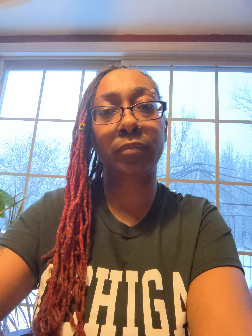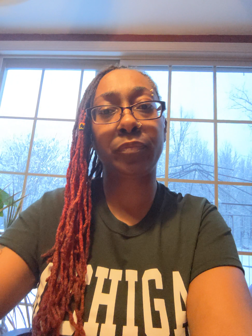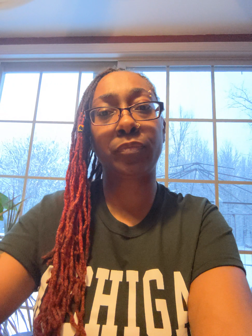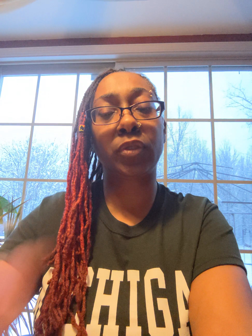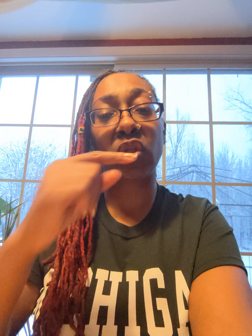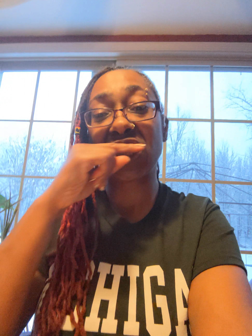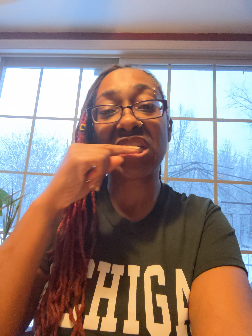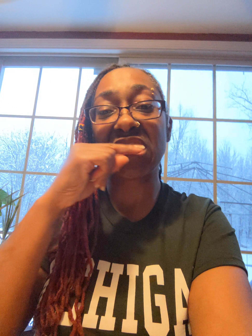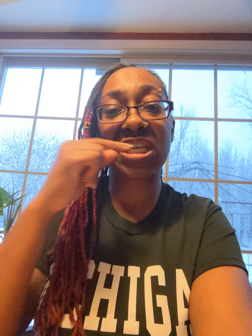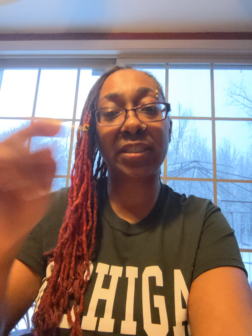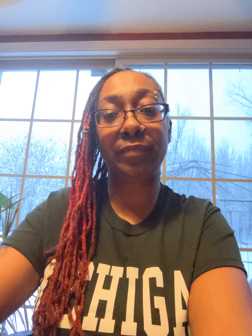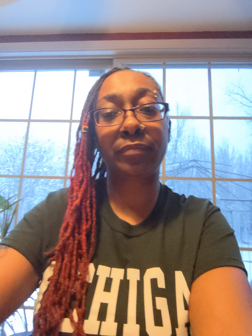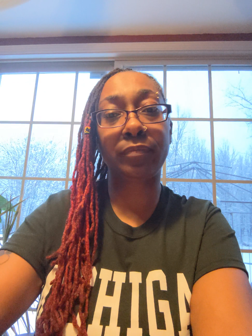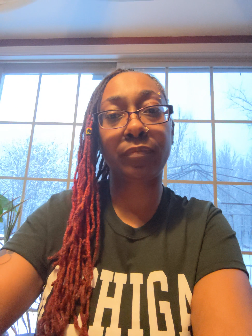toothbrush